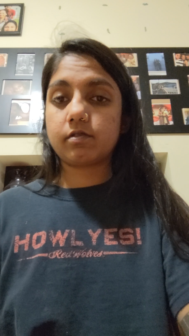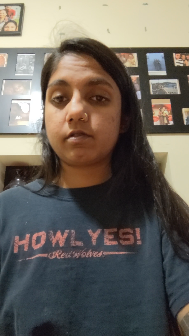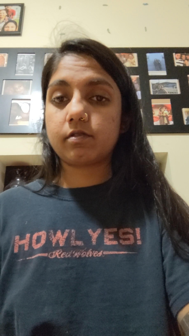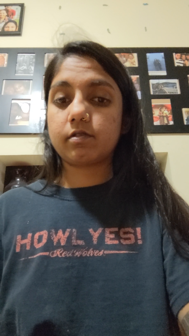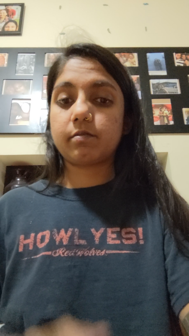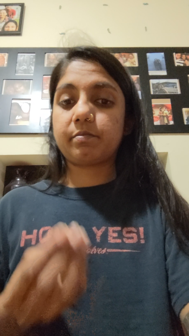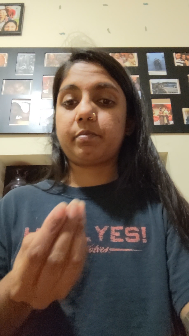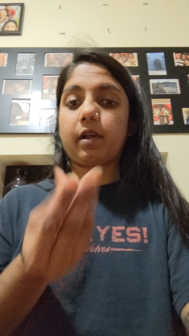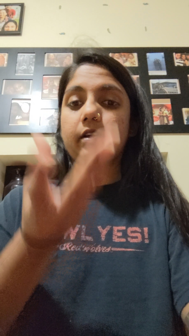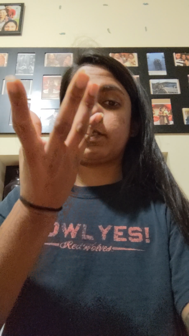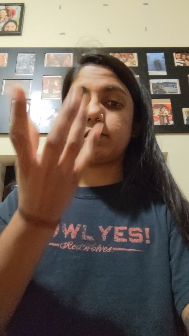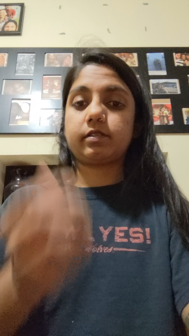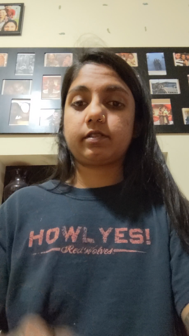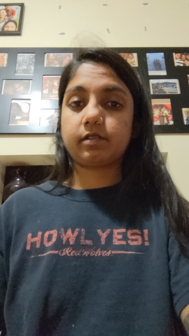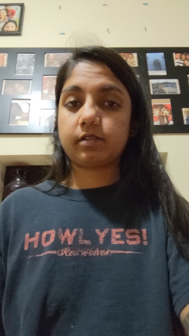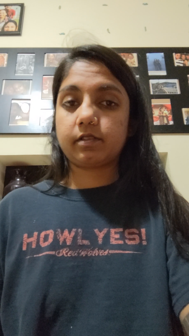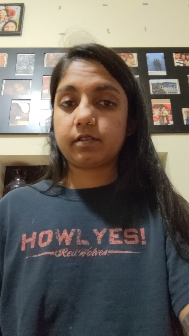plants